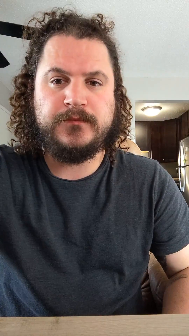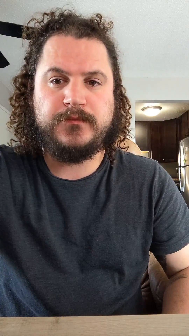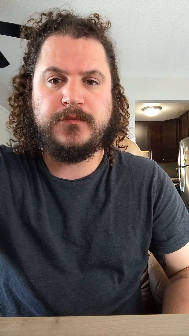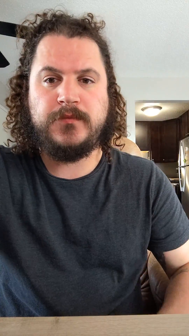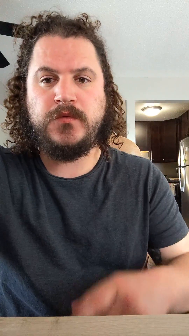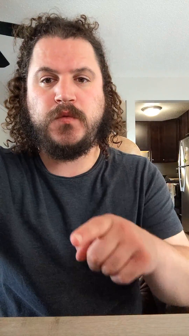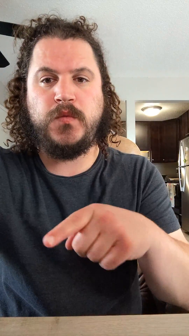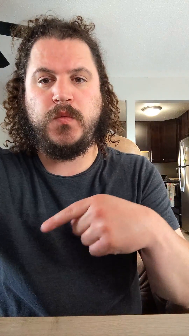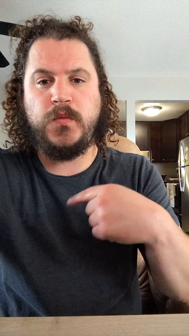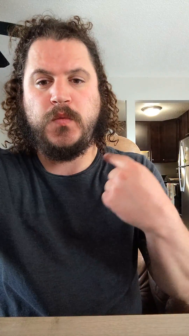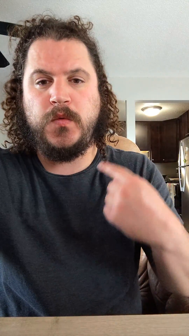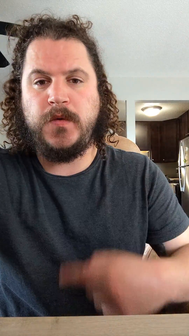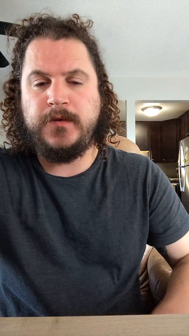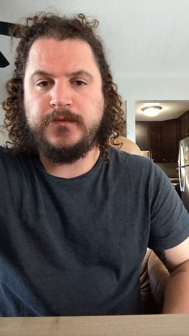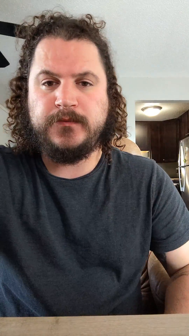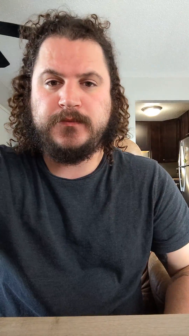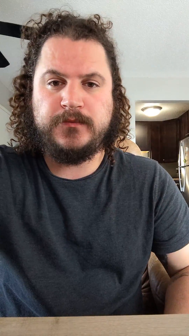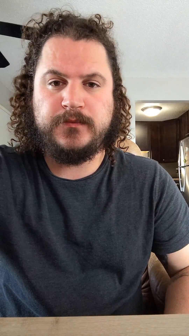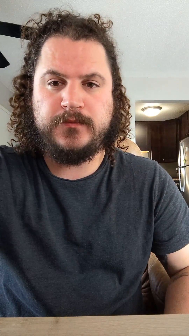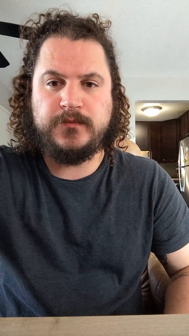long